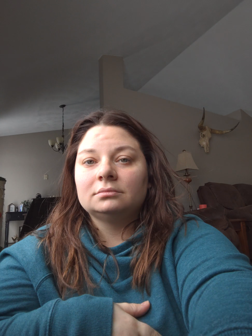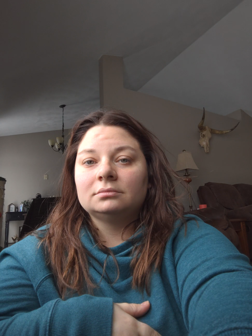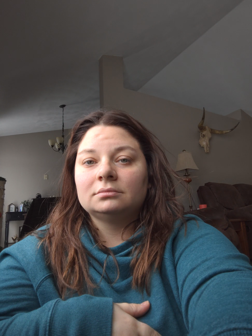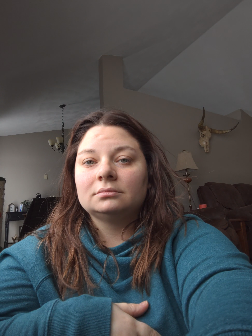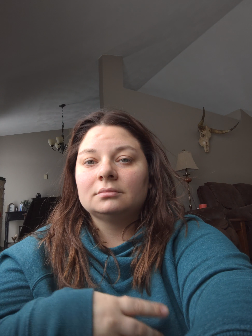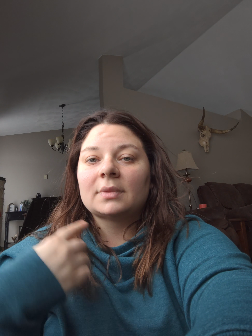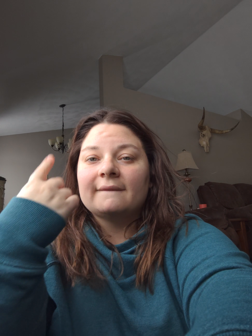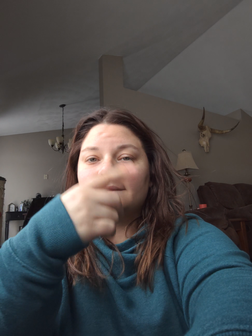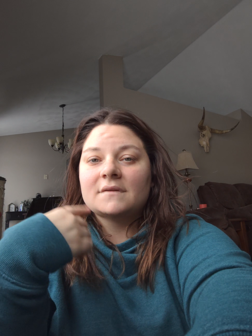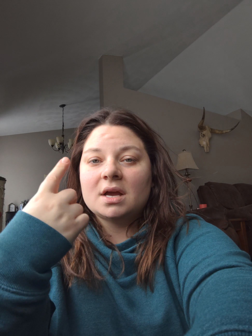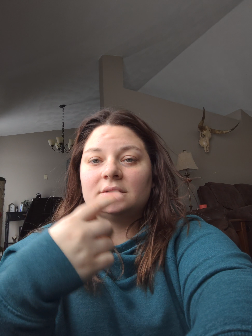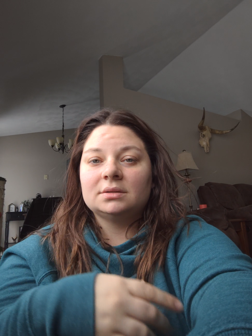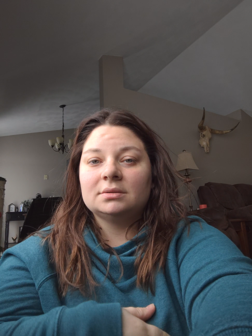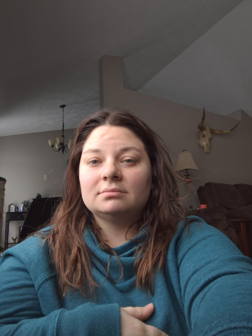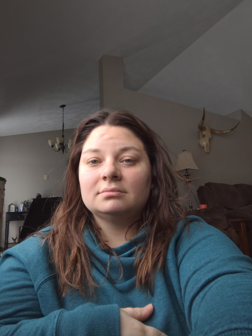face